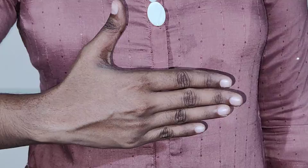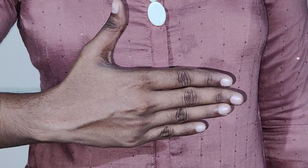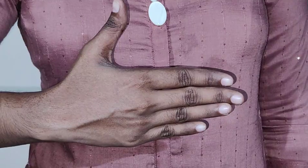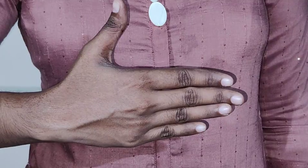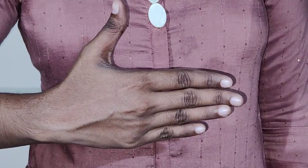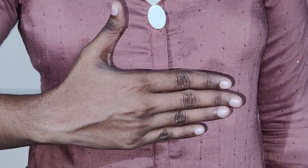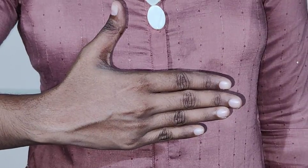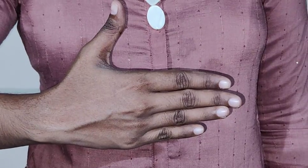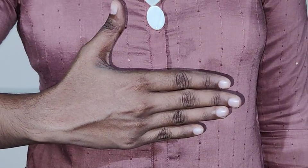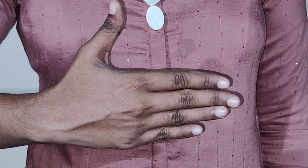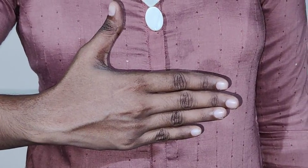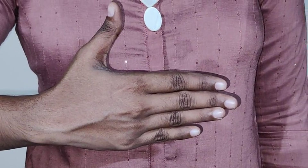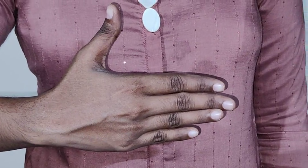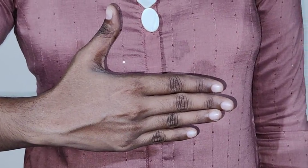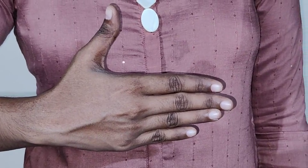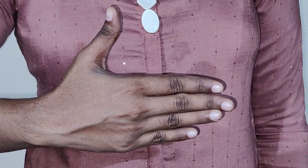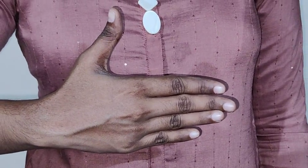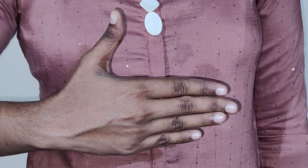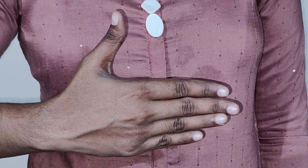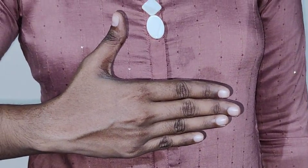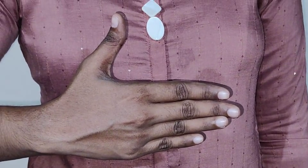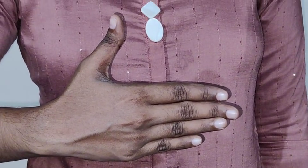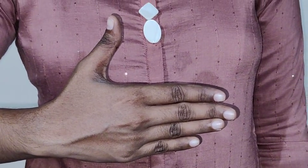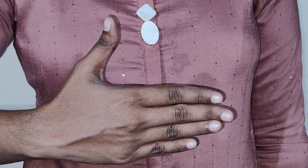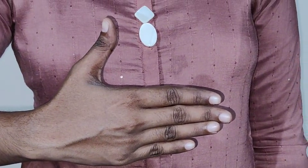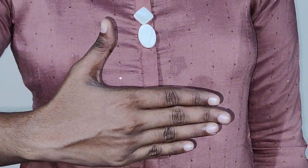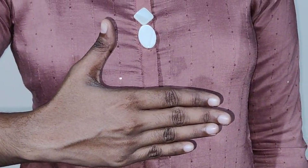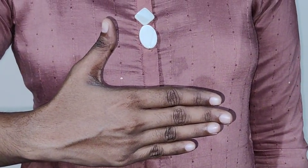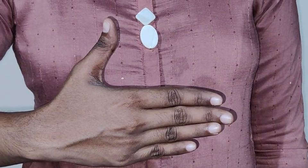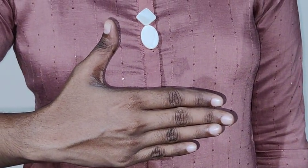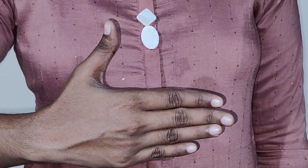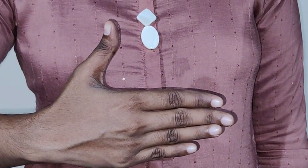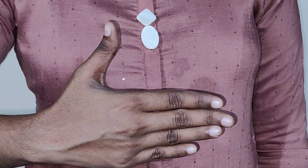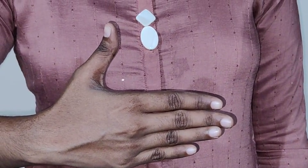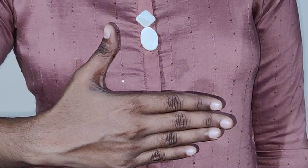ആ